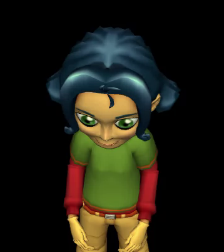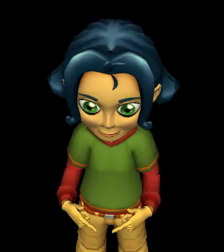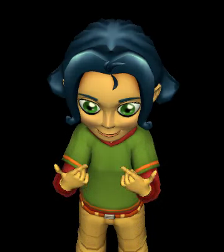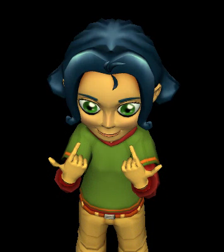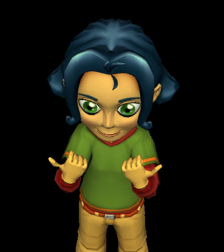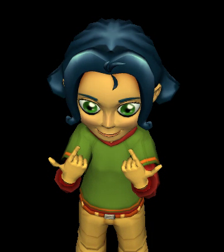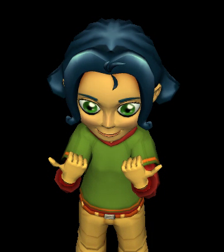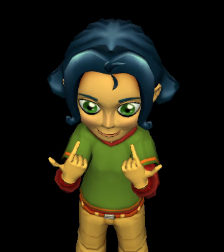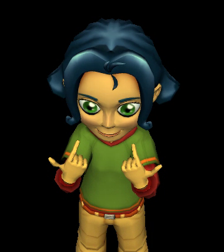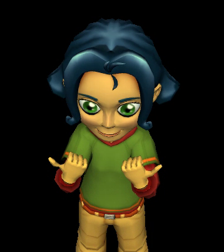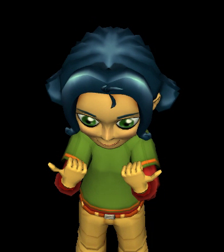يبكي